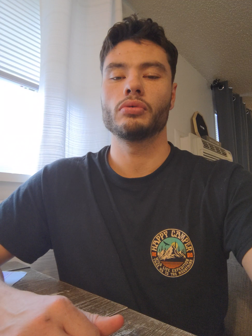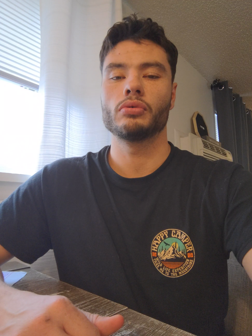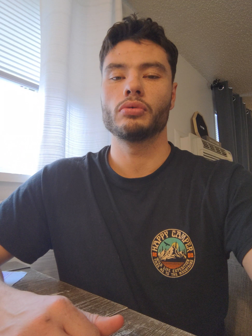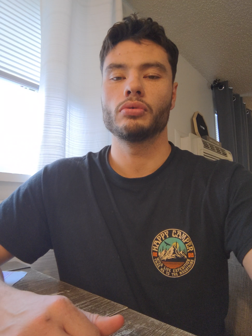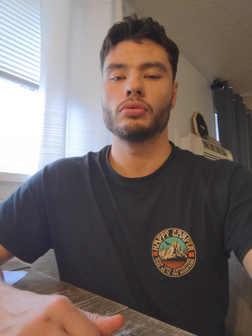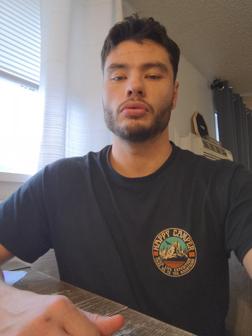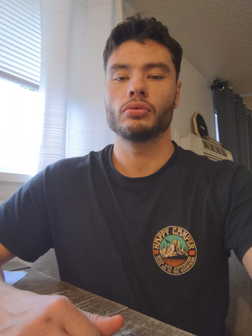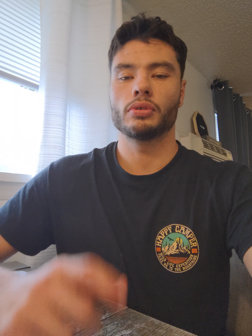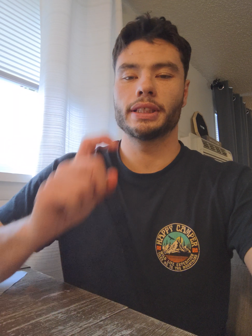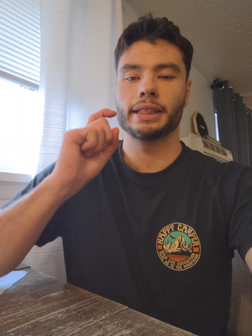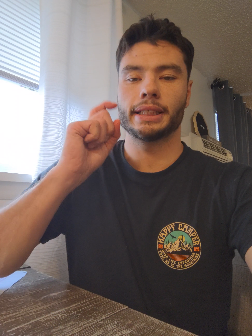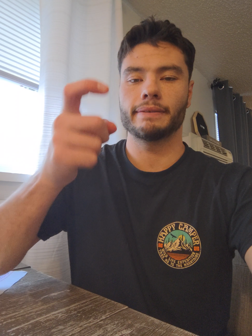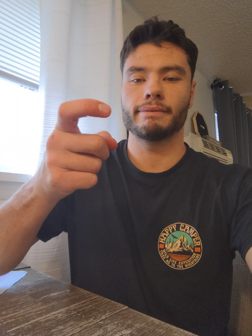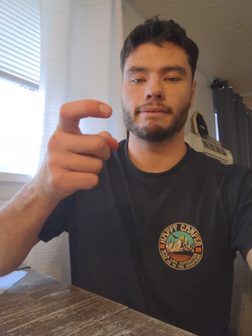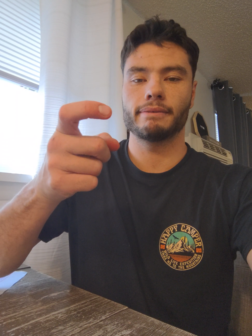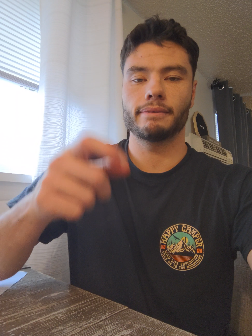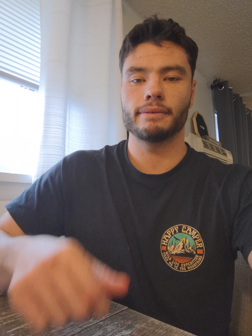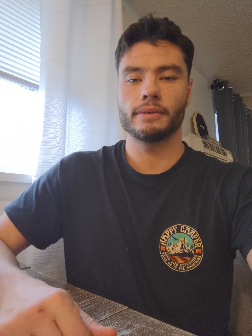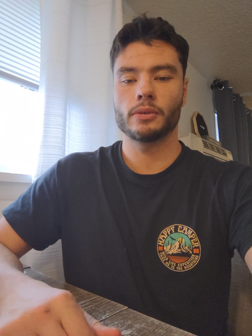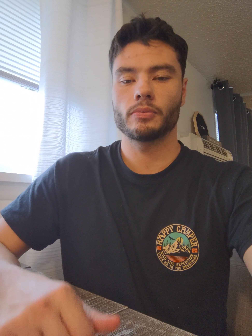gift